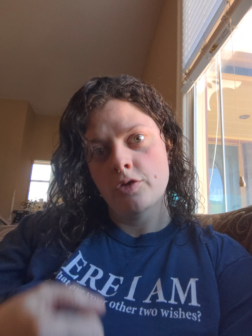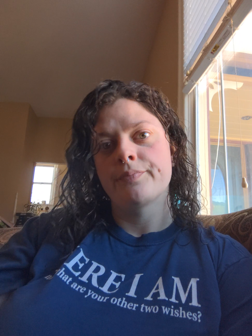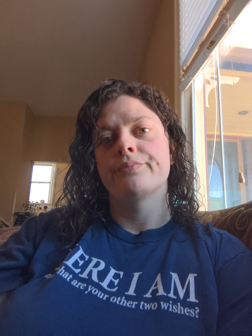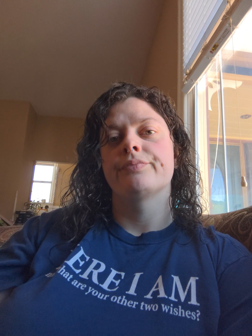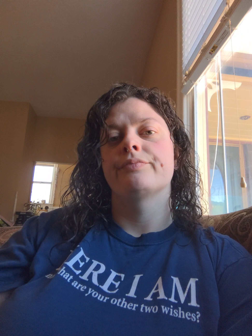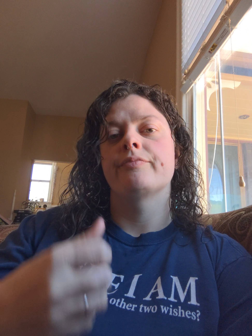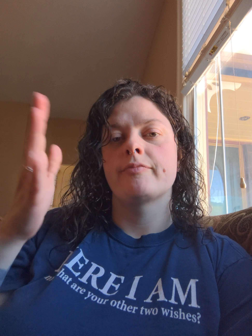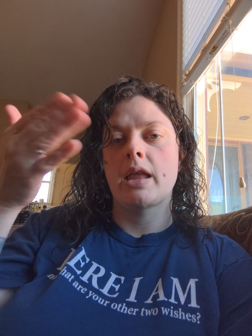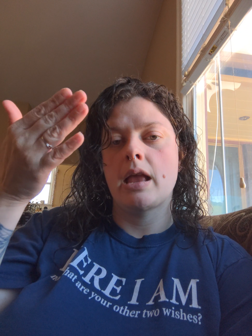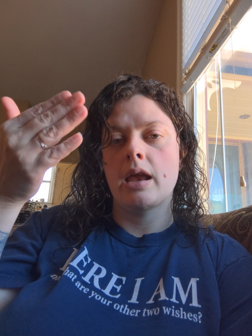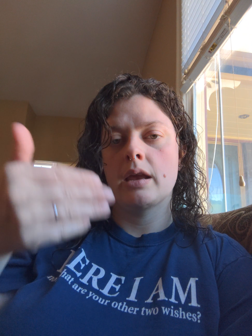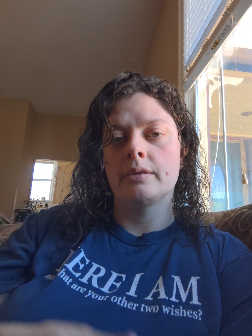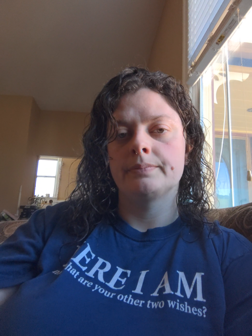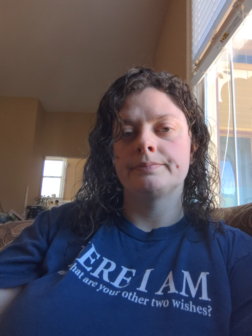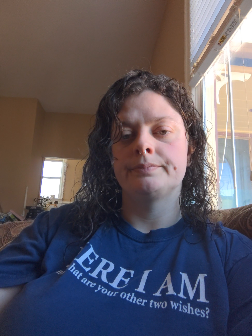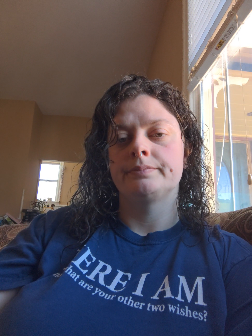flag